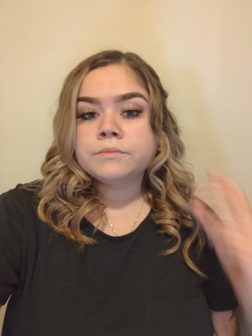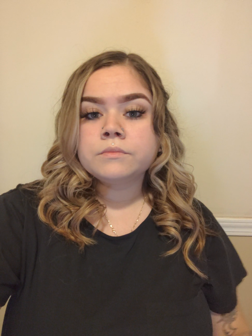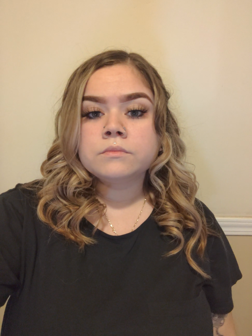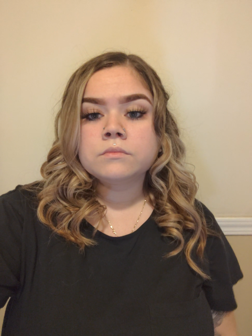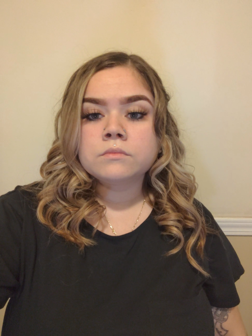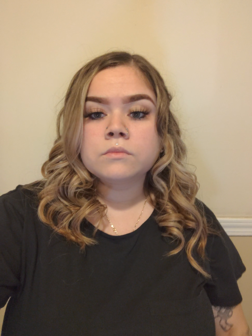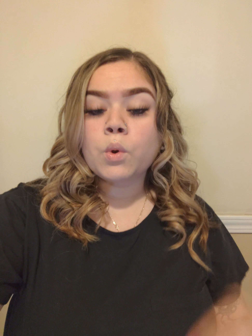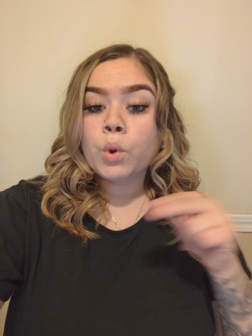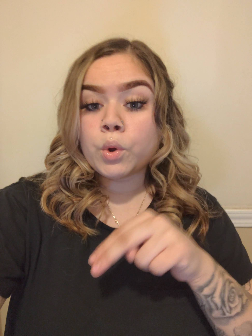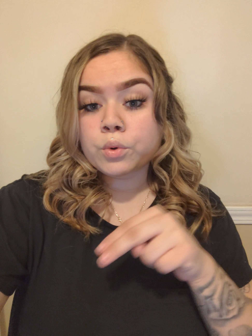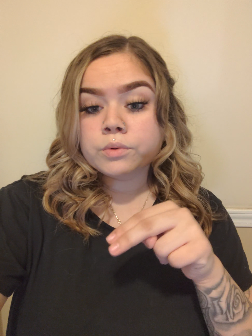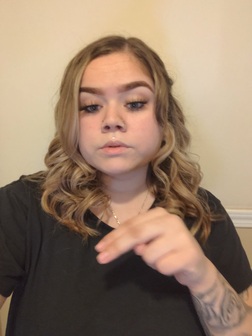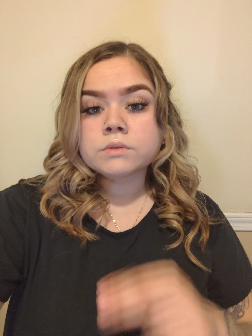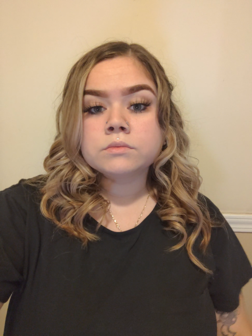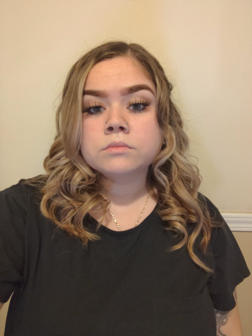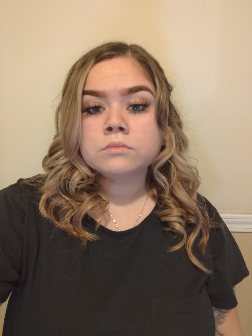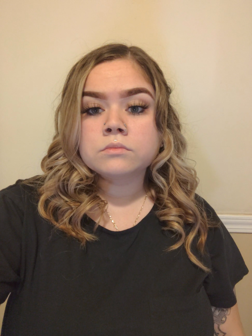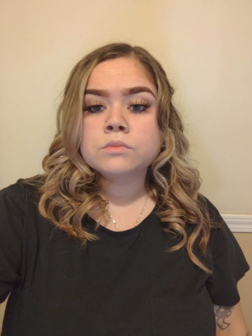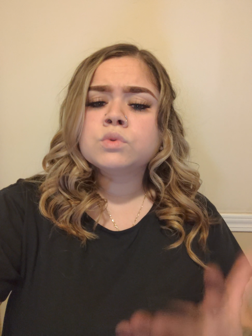nurse